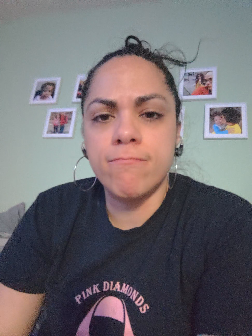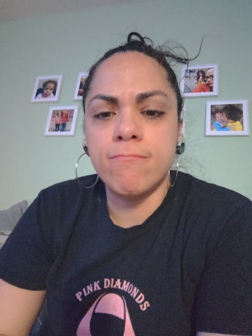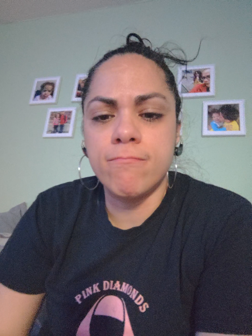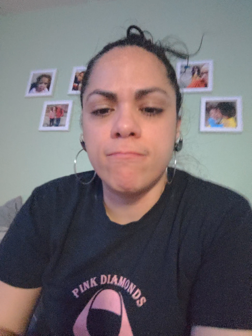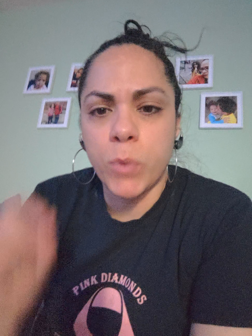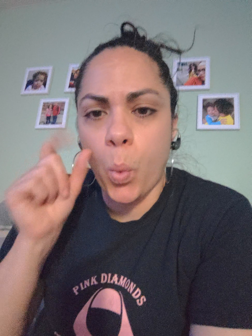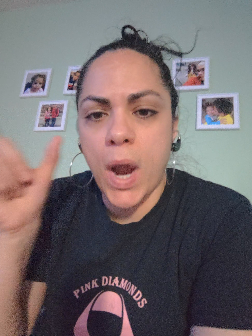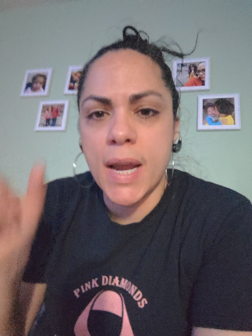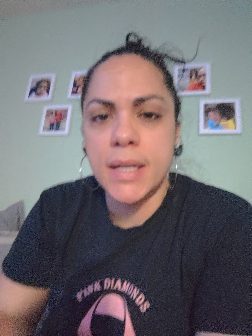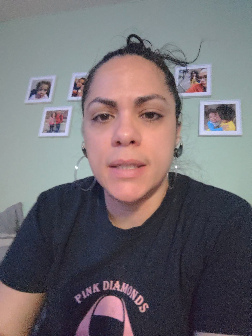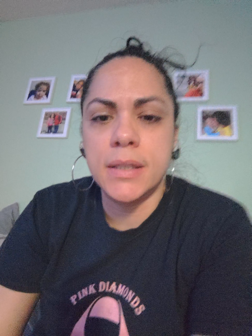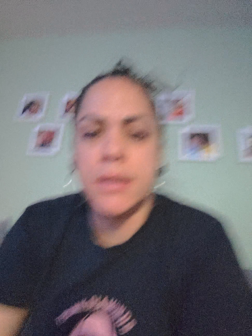wake